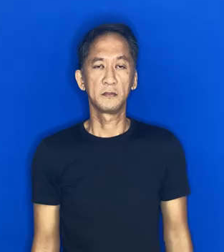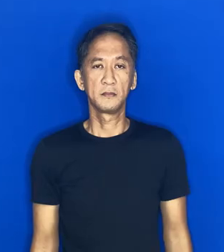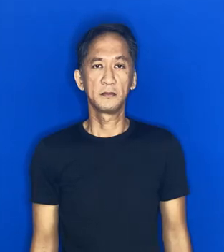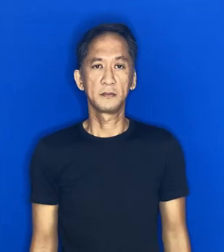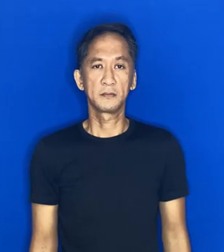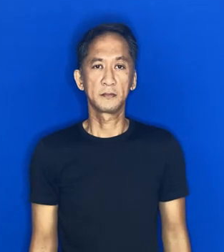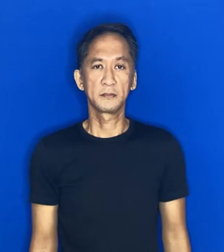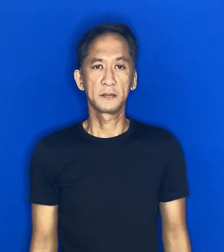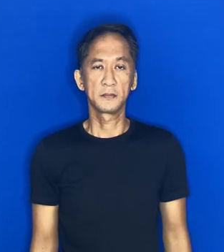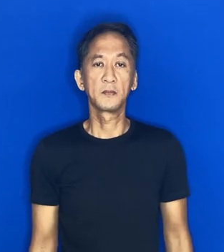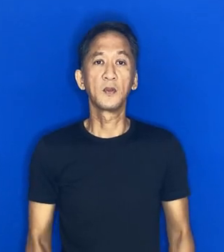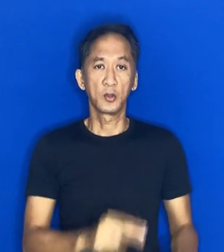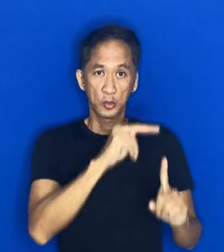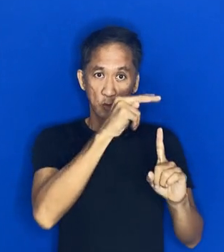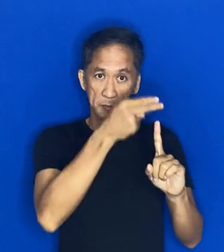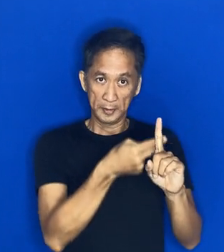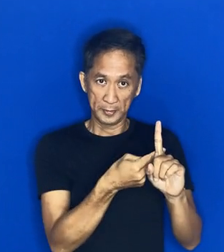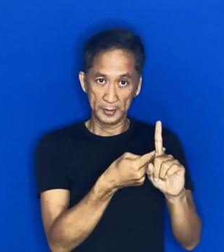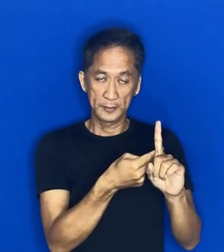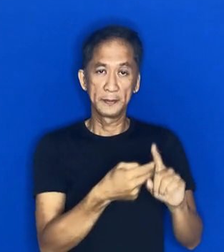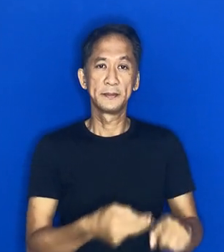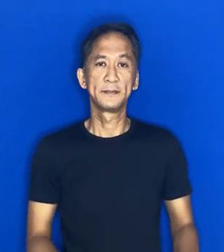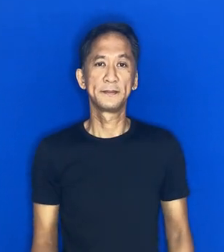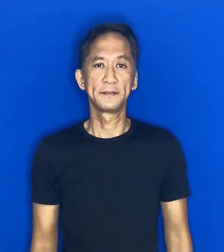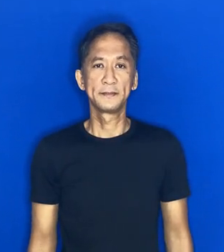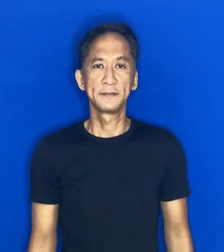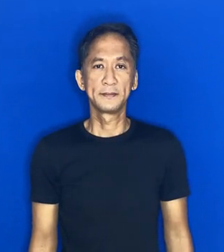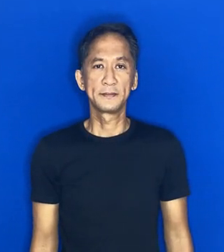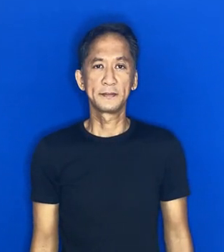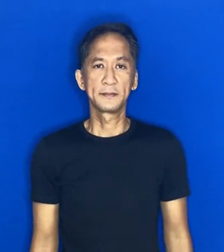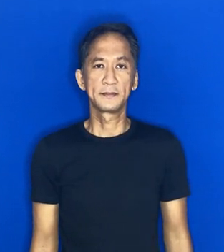november